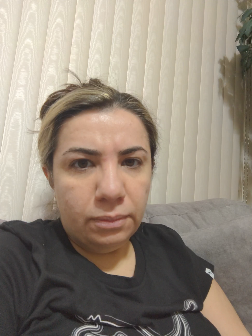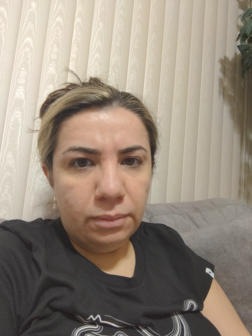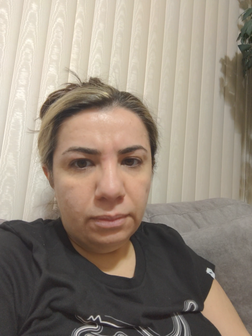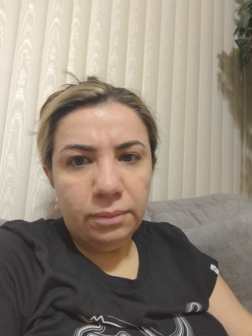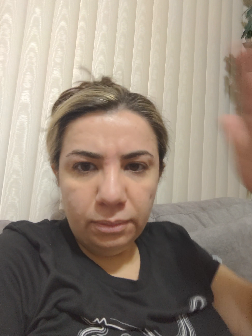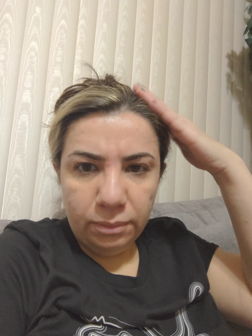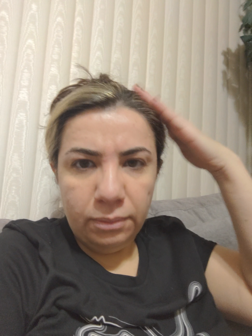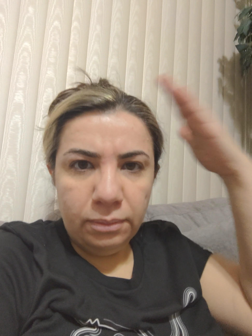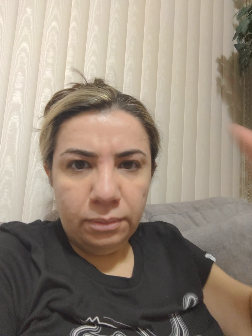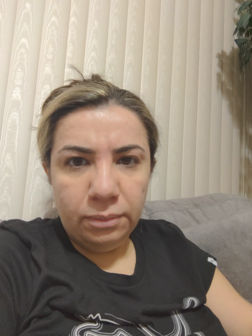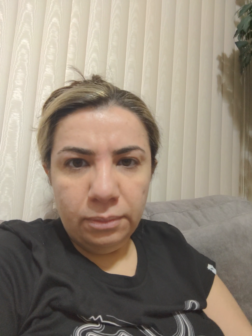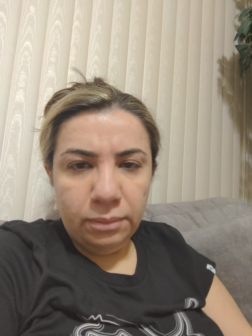hat